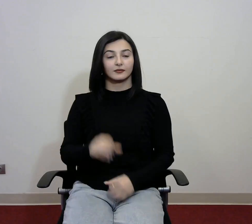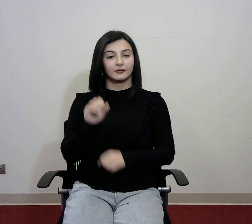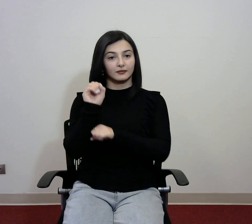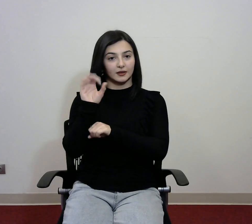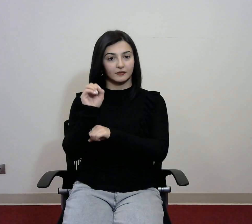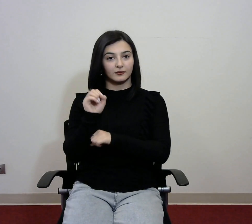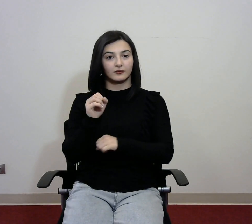çəkmək